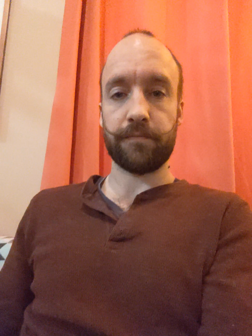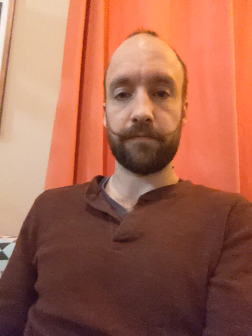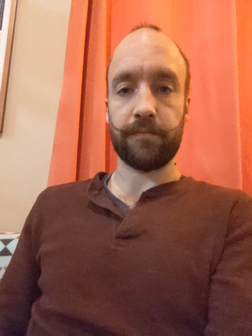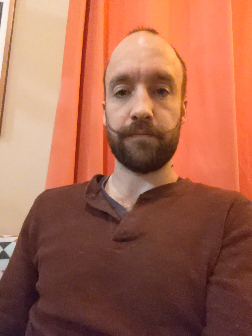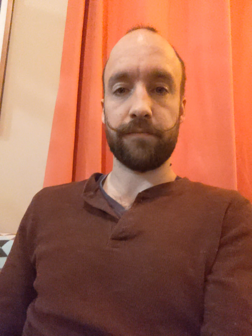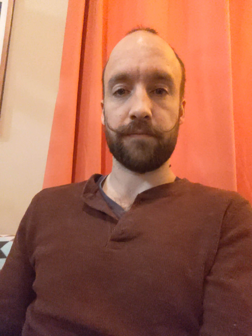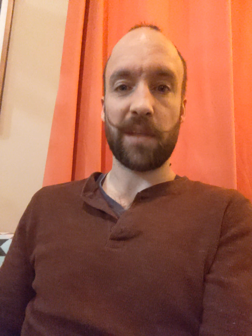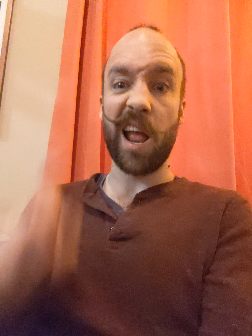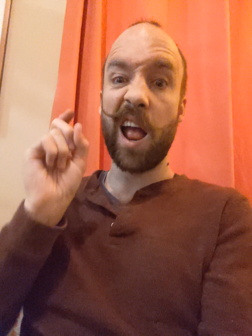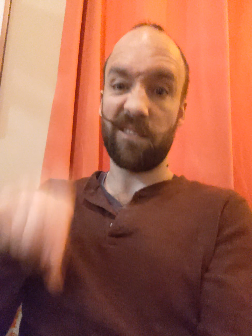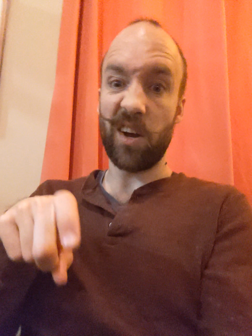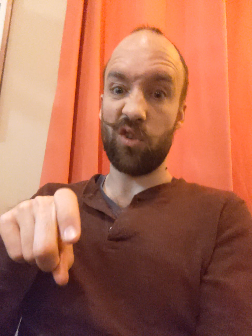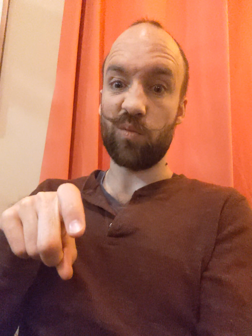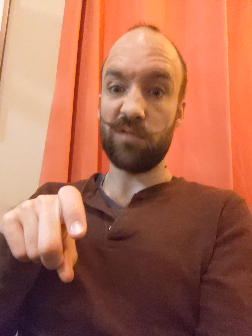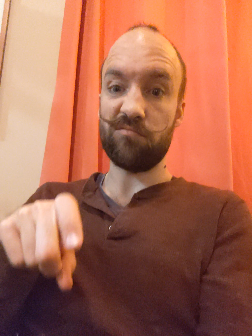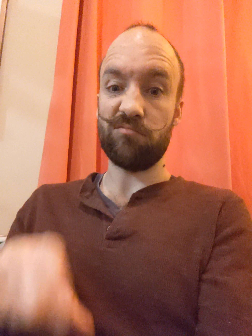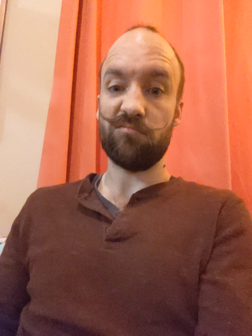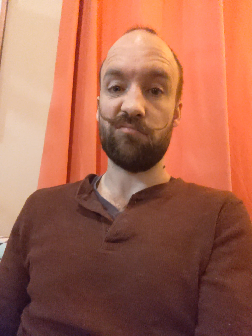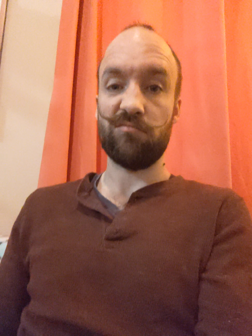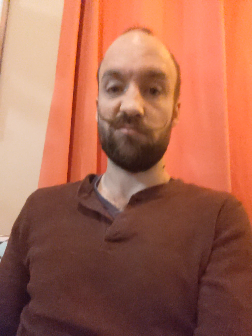have to